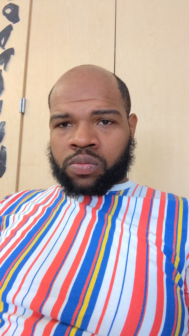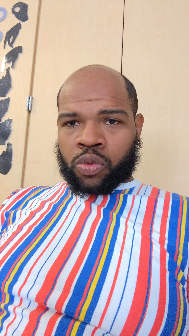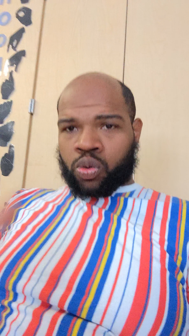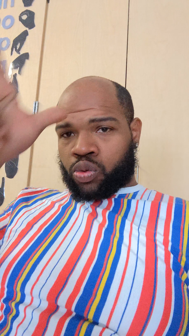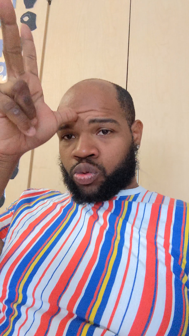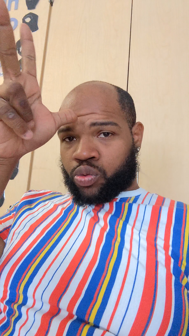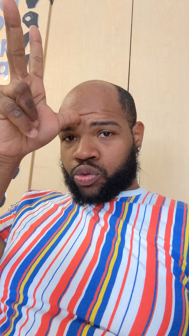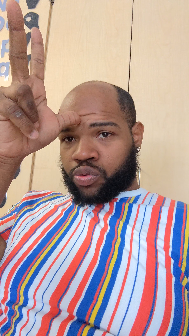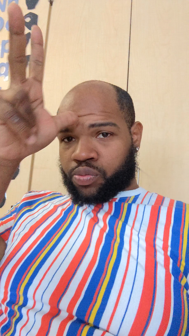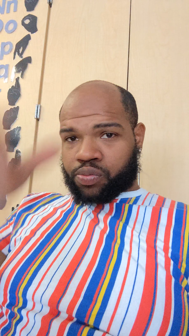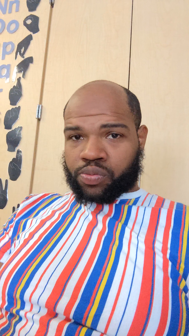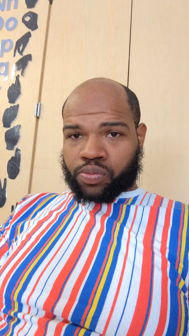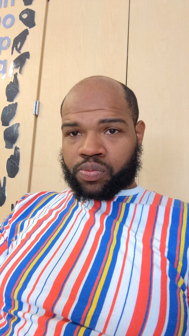rooster